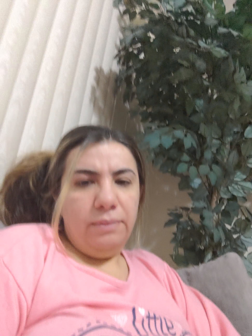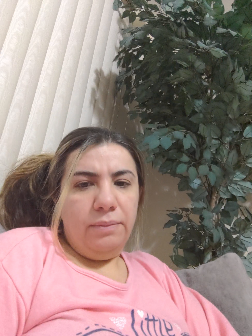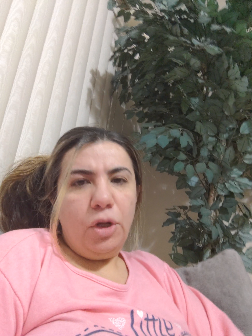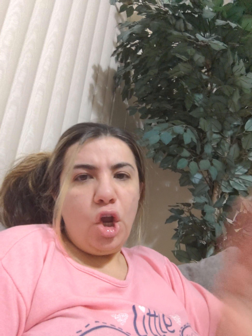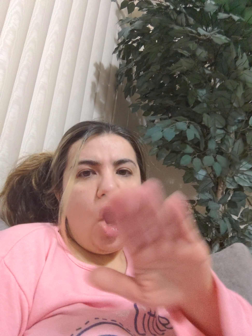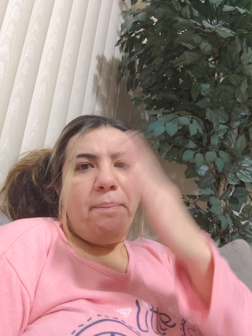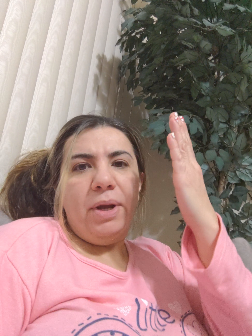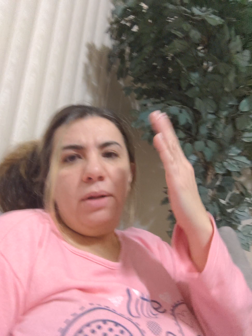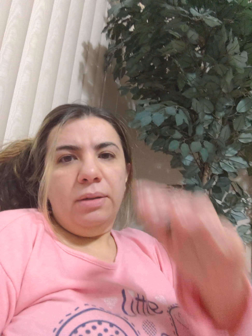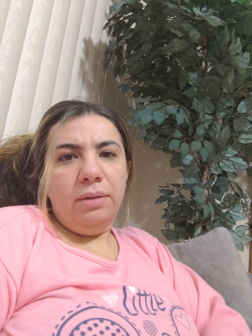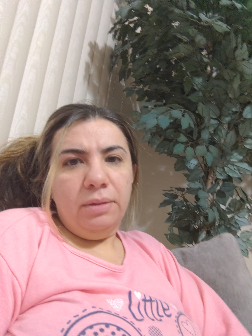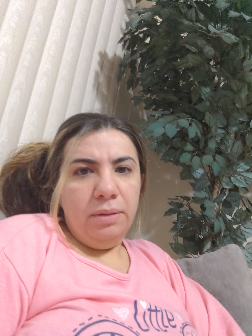open